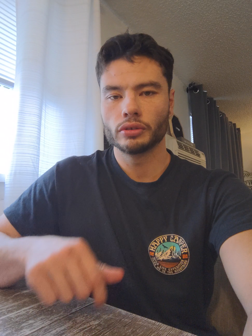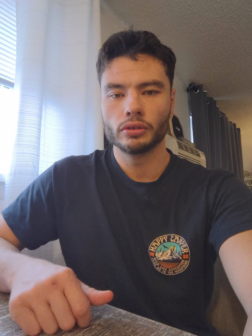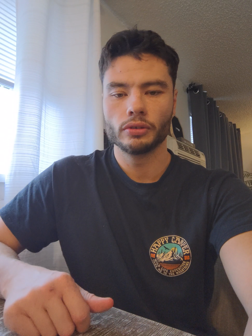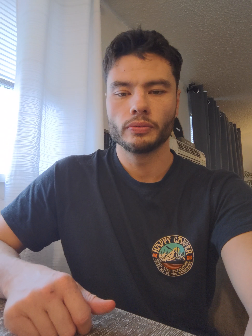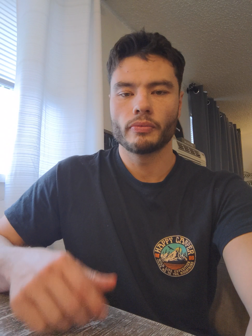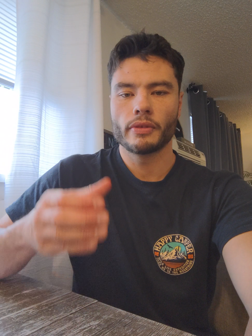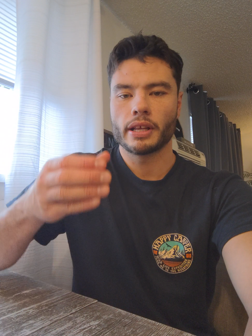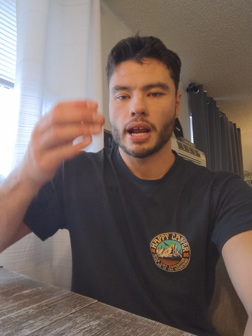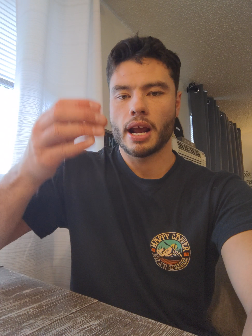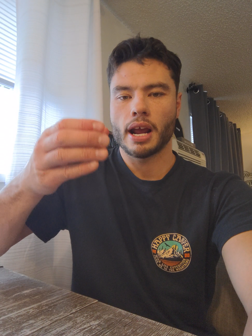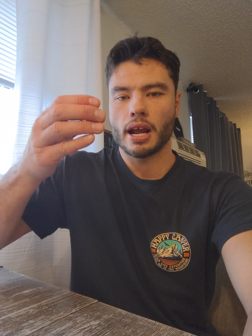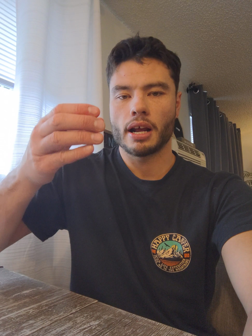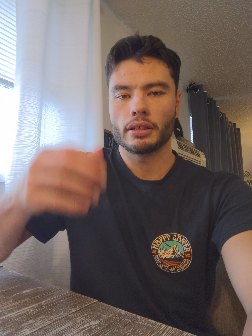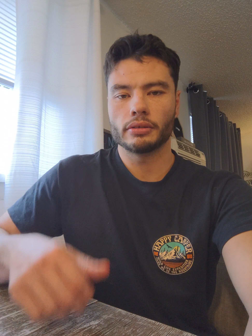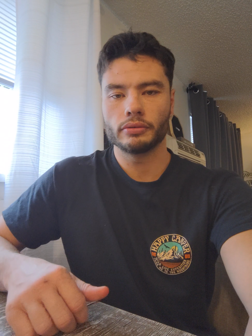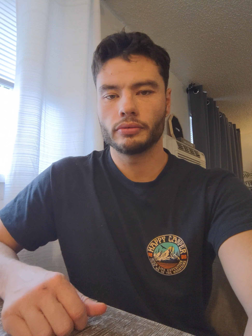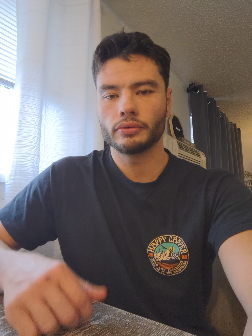can